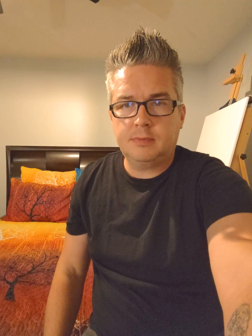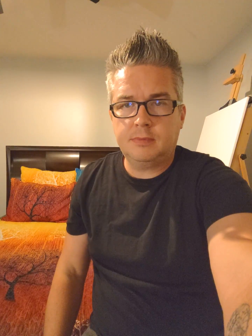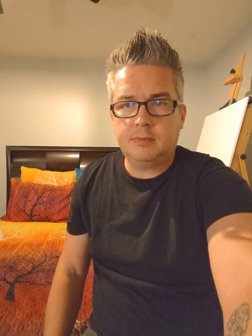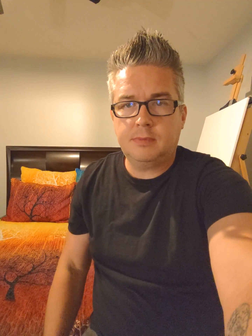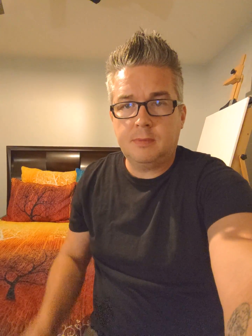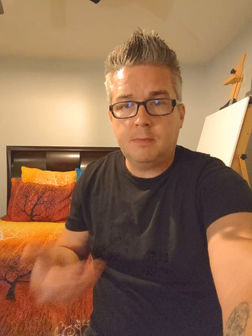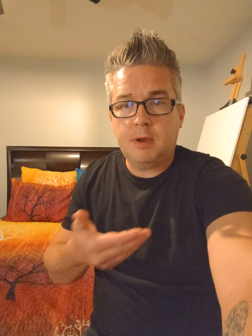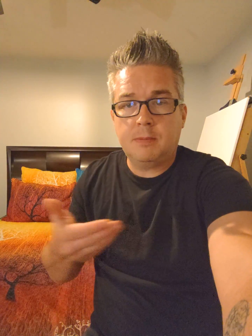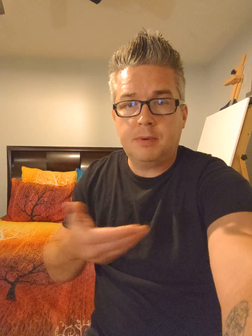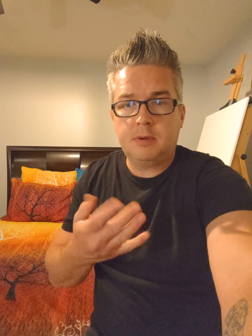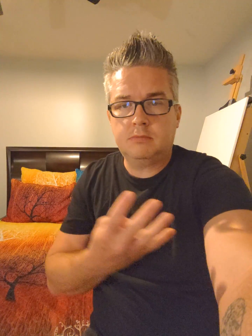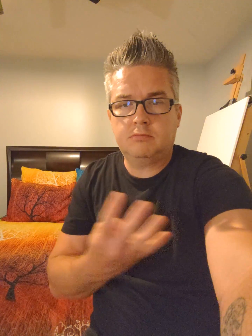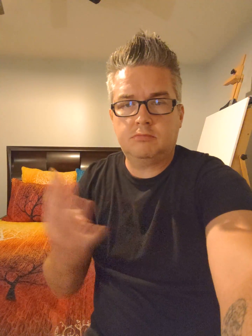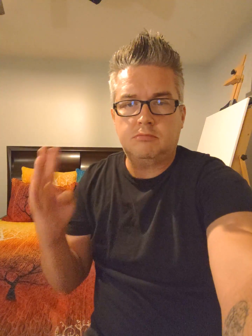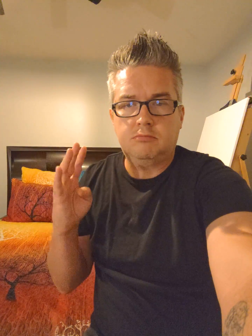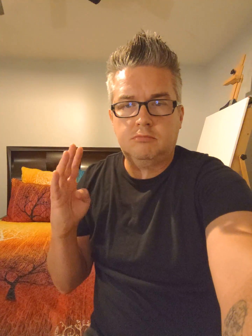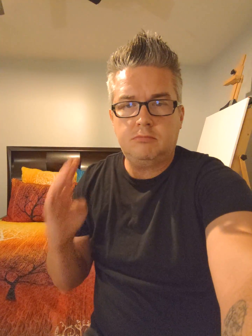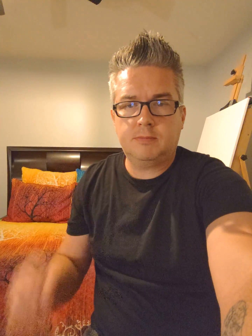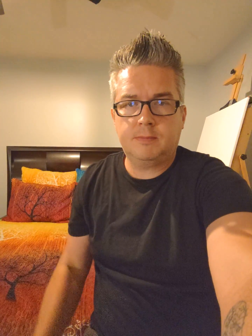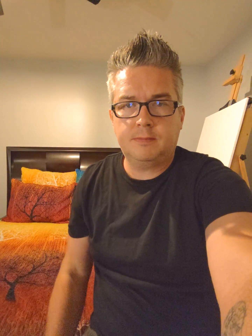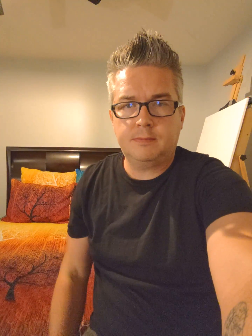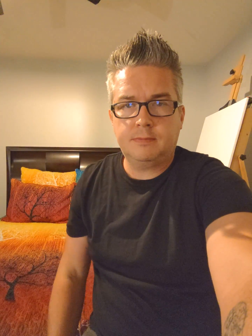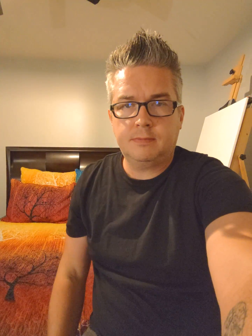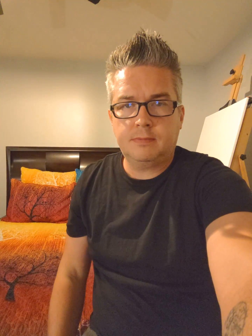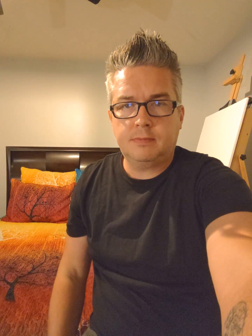crib